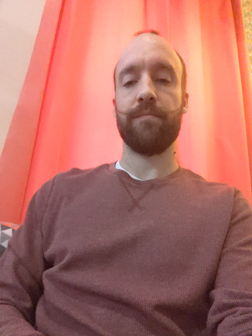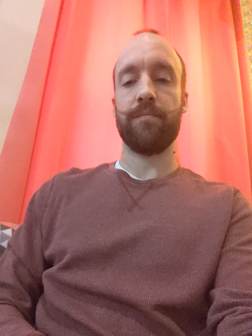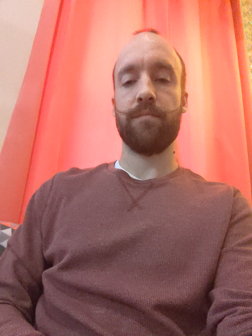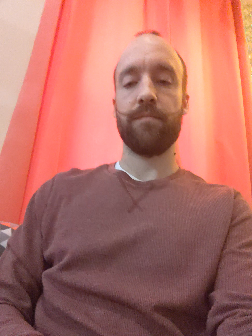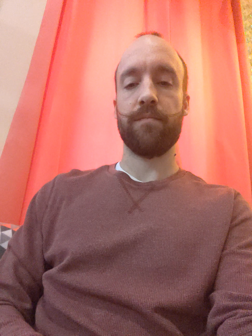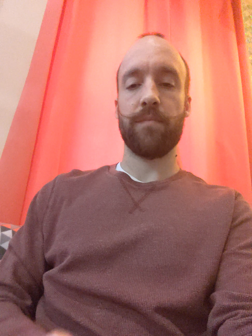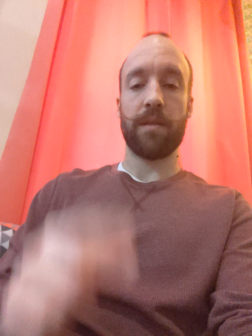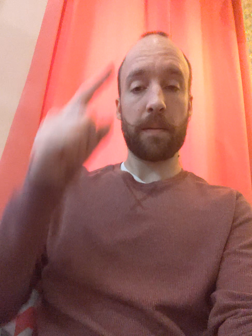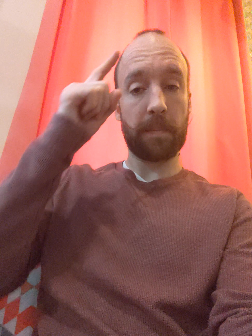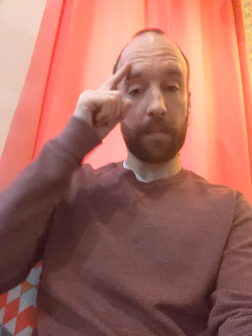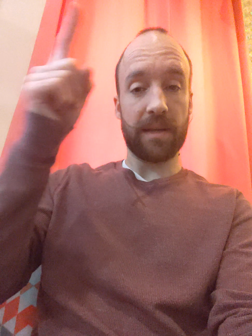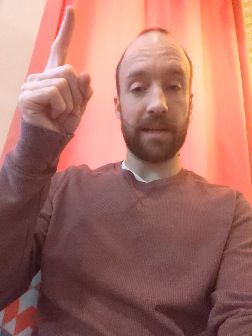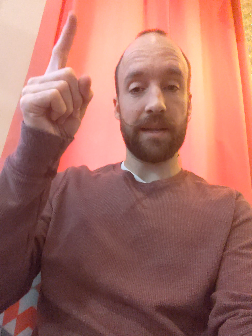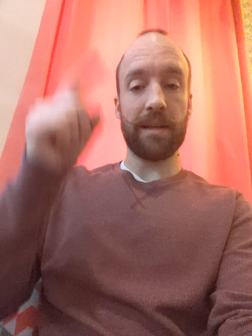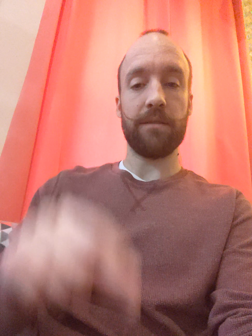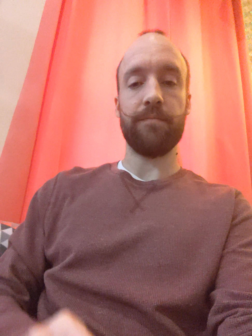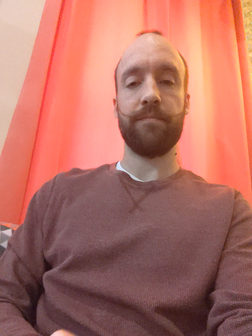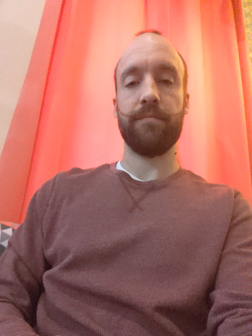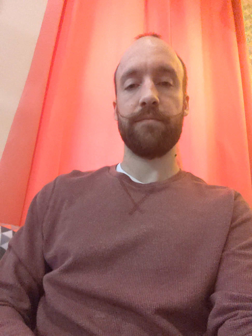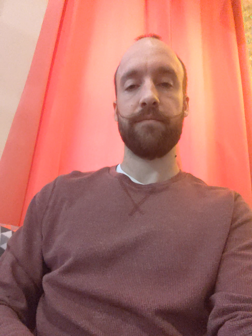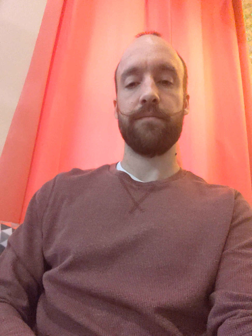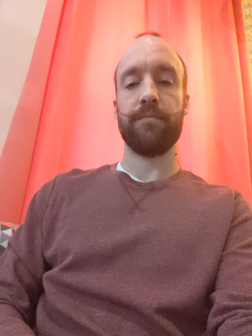penny